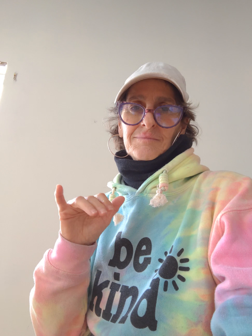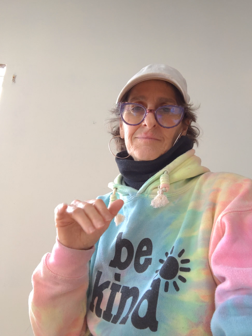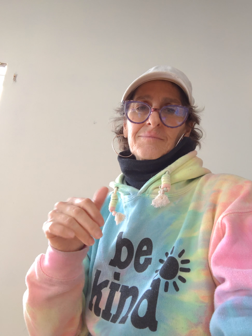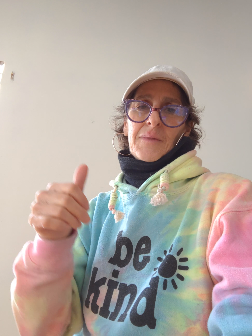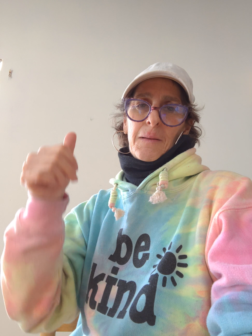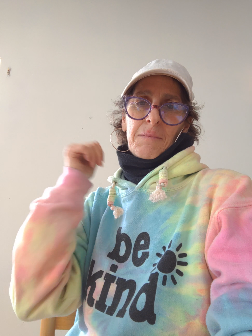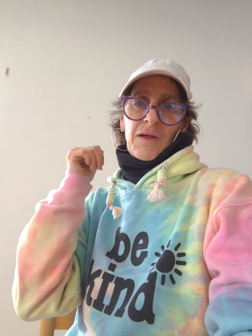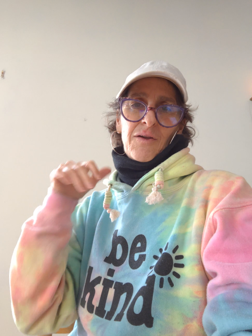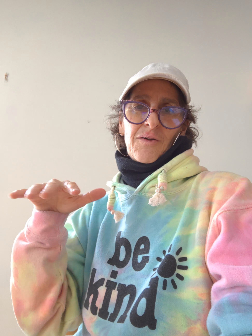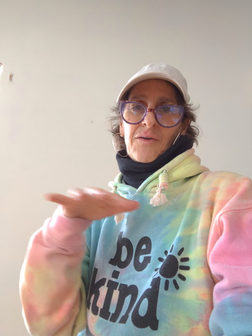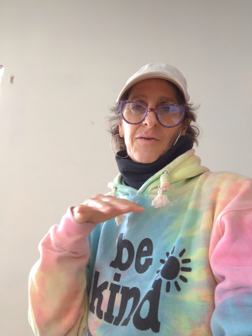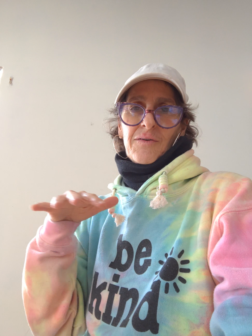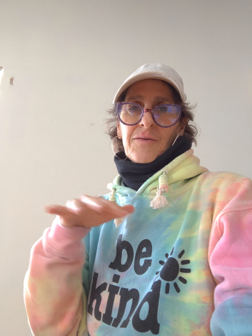backyard